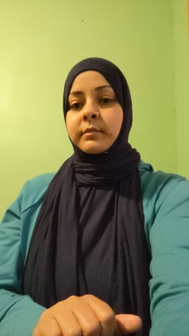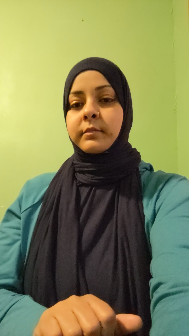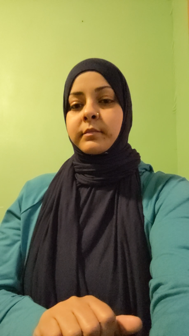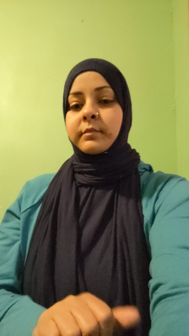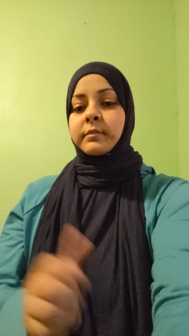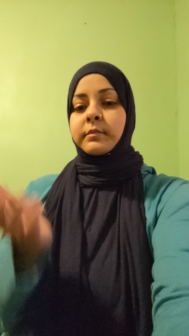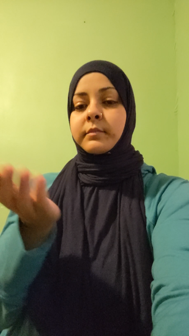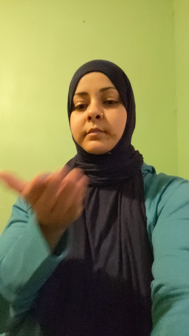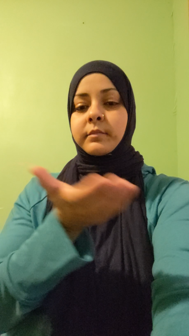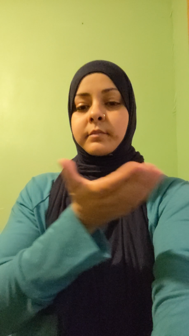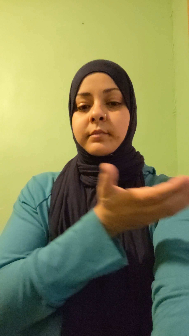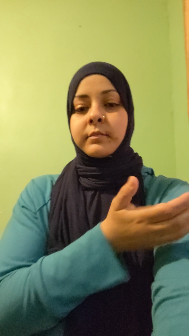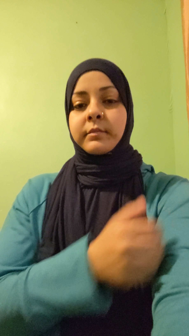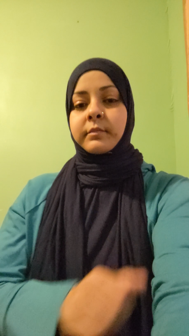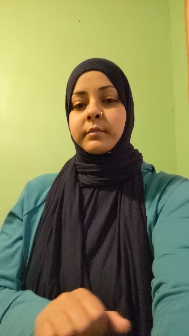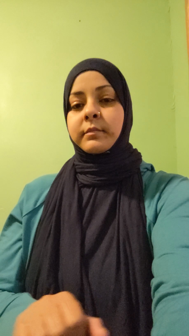carry